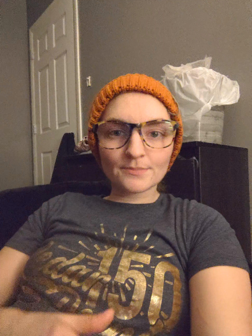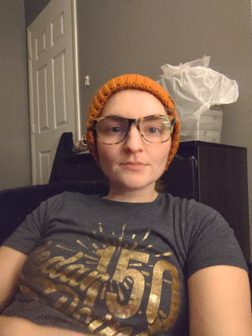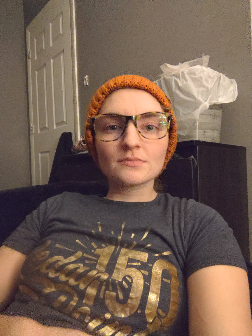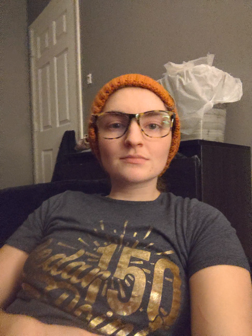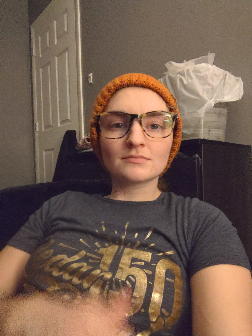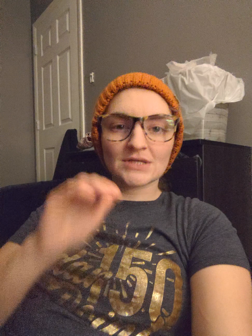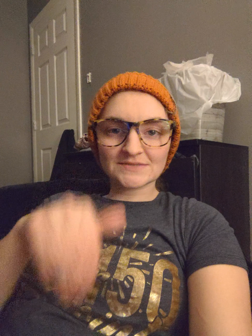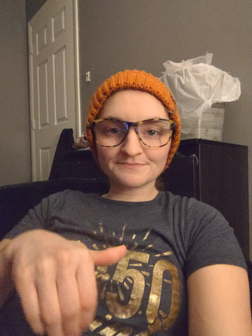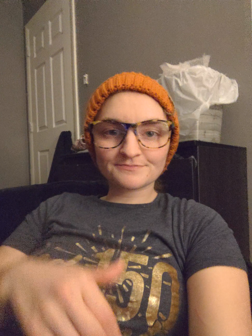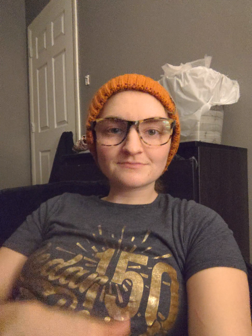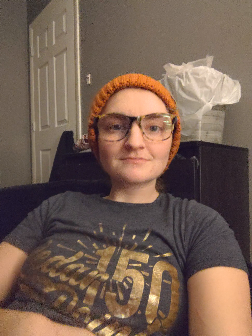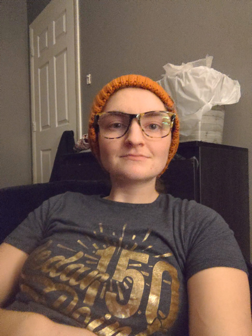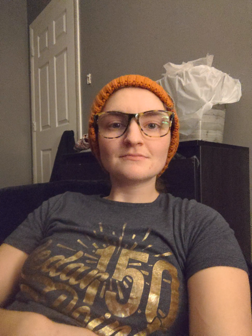night